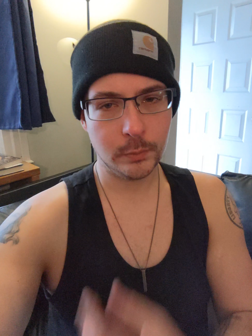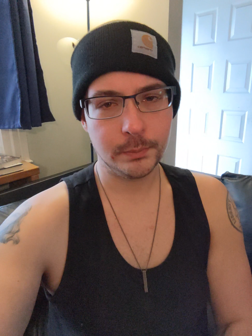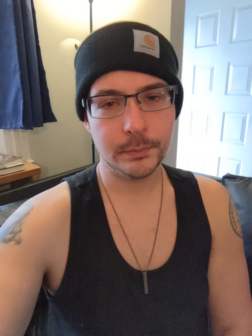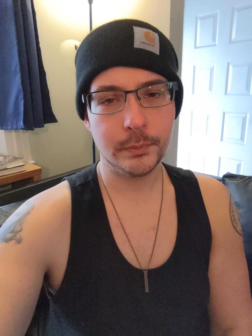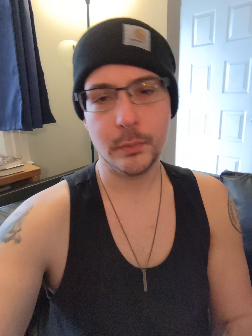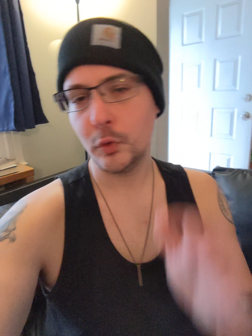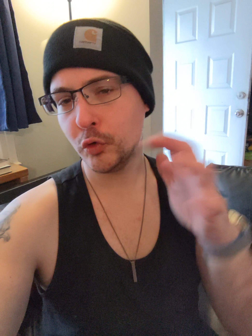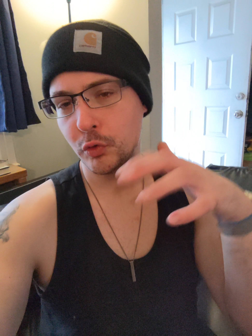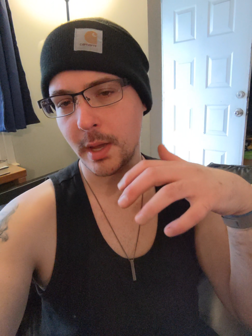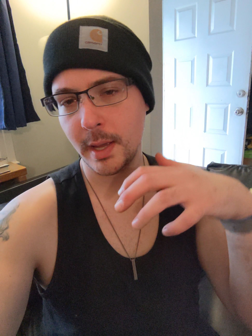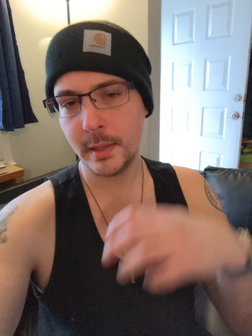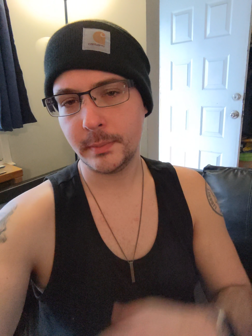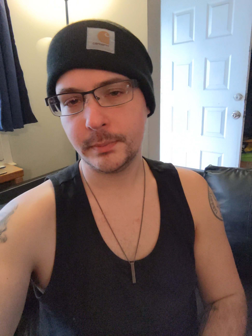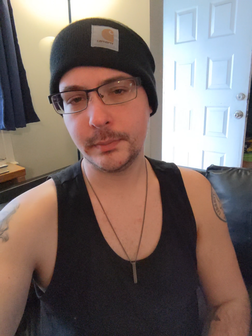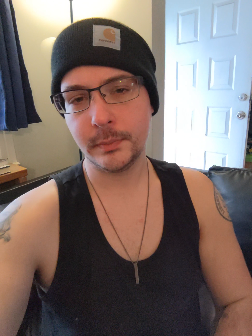rain